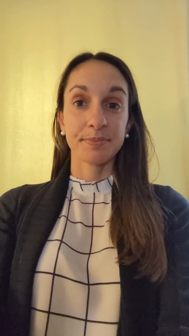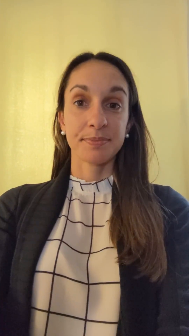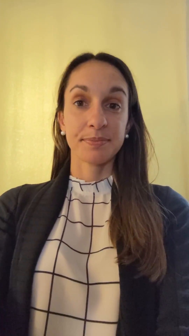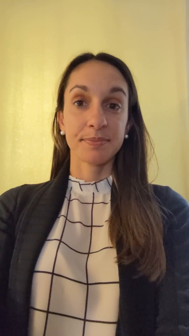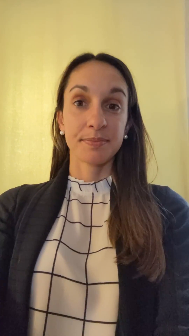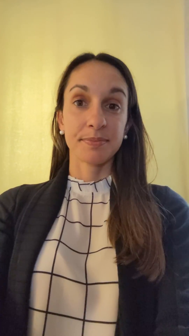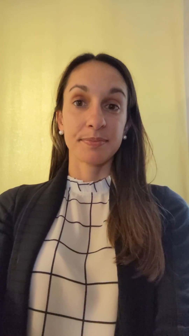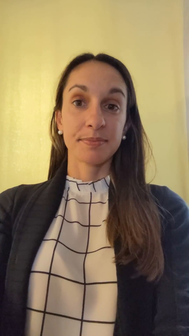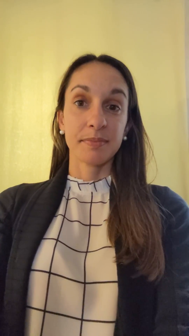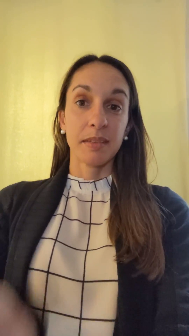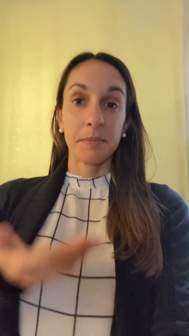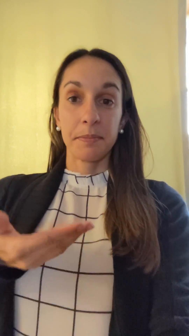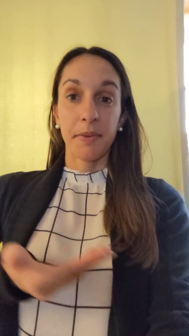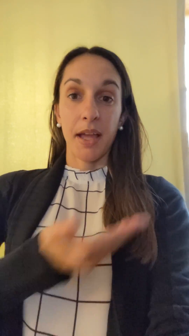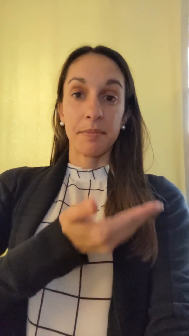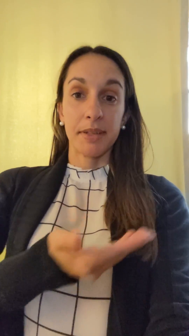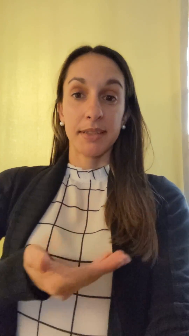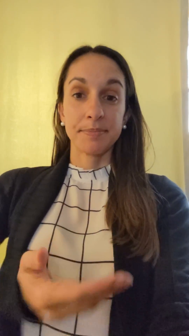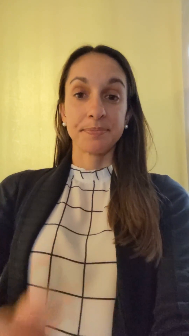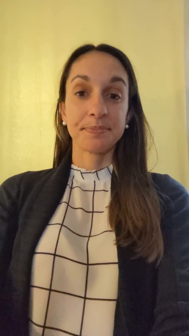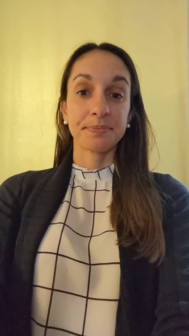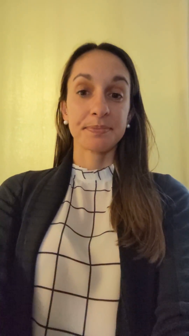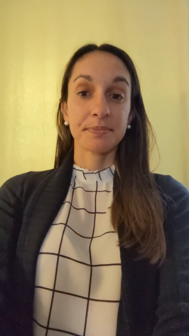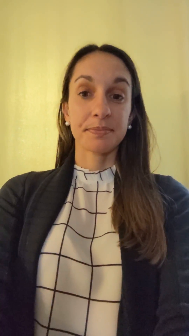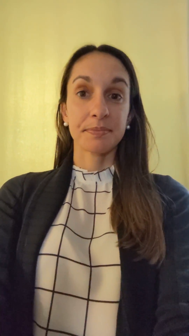baby